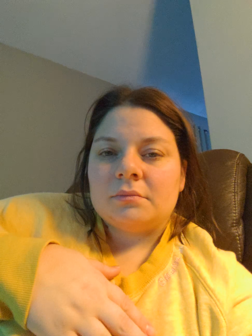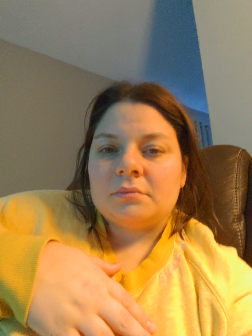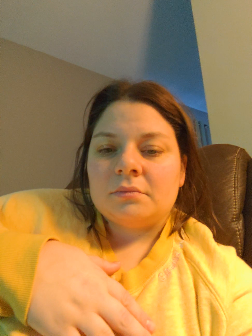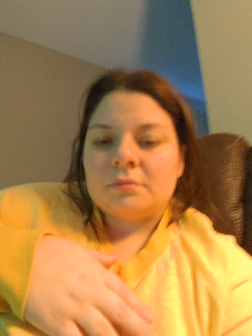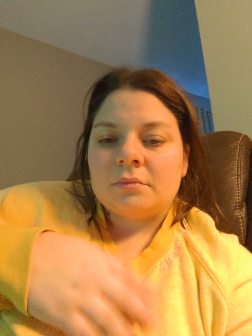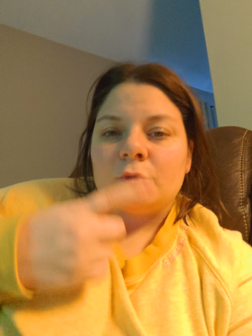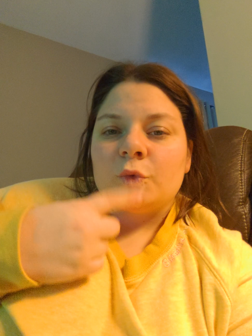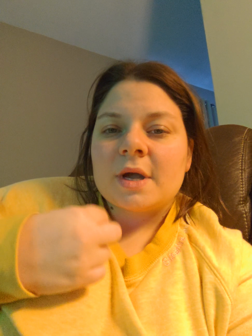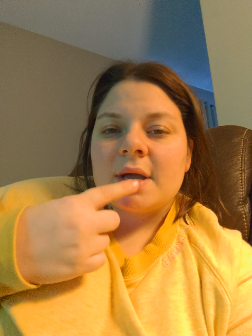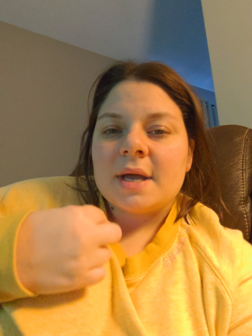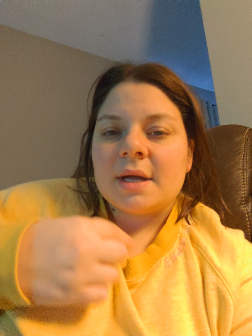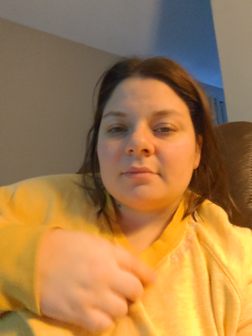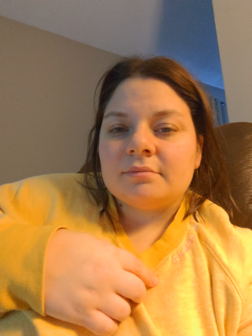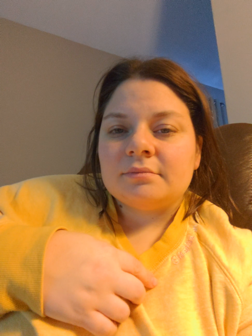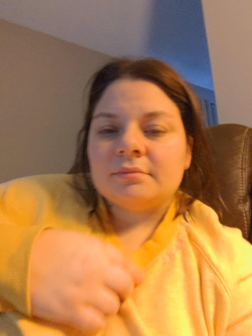red